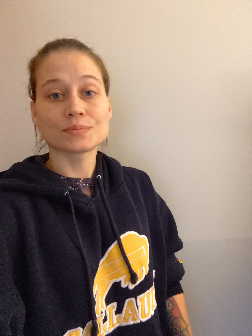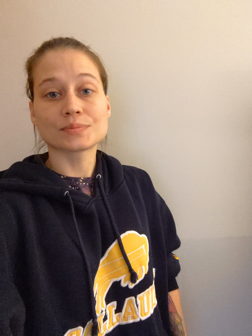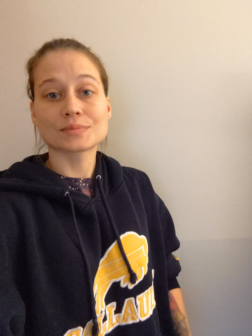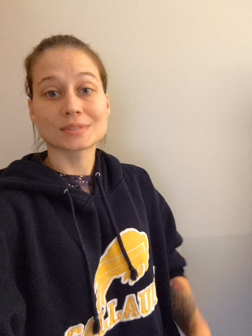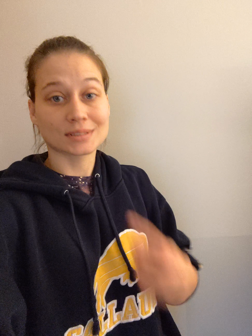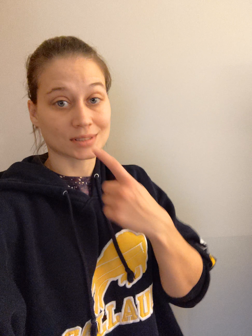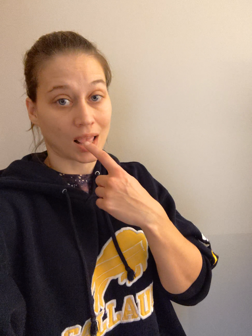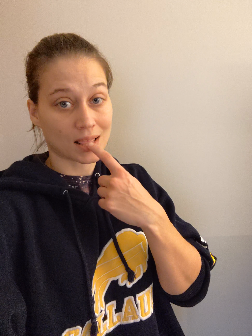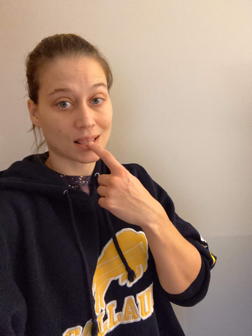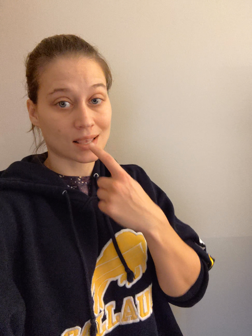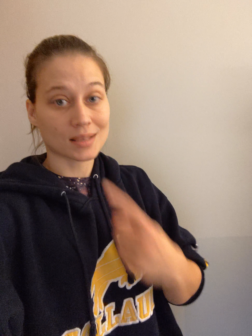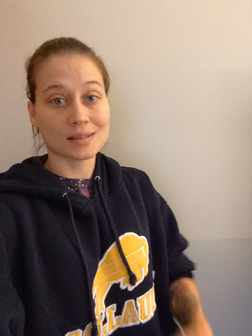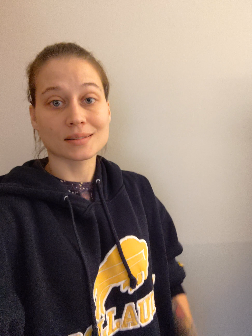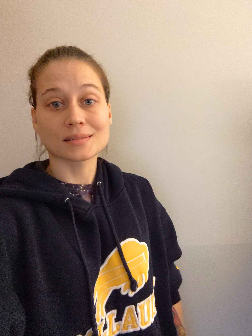tongue